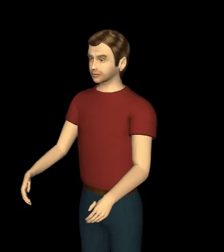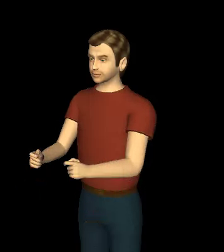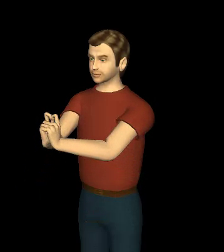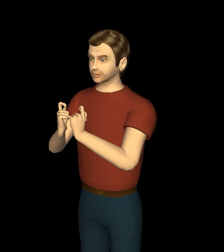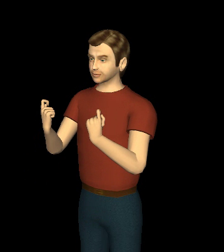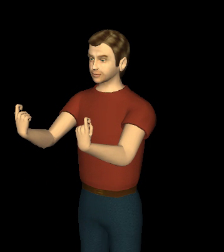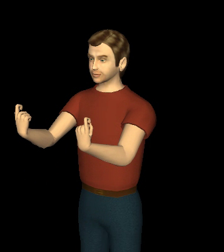صحف